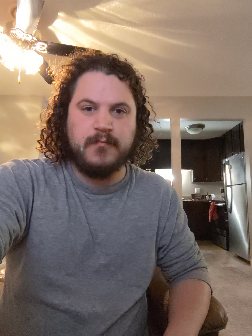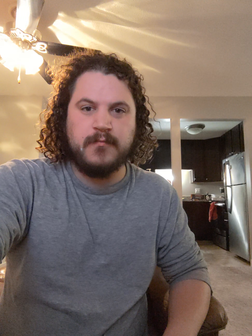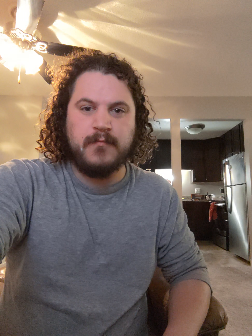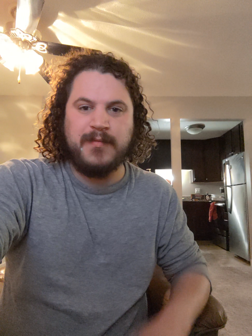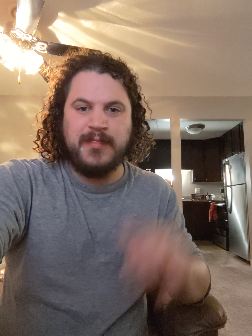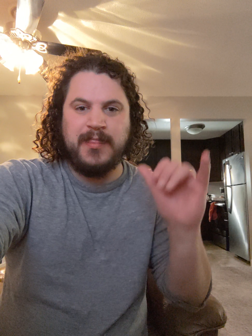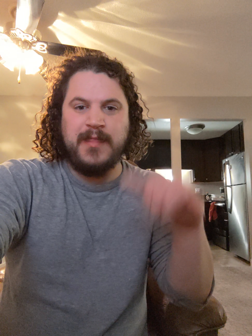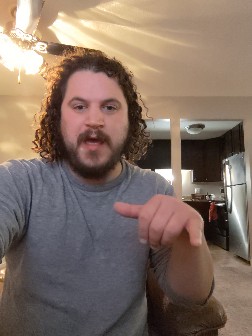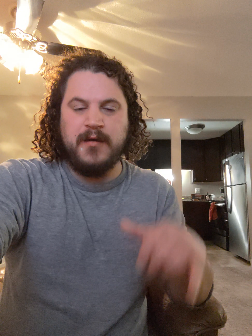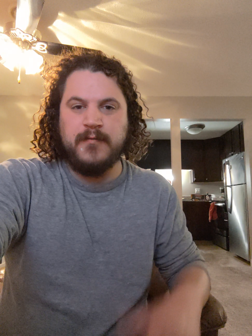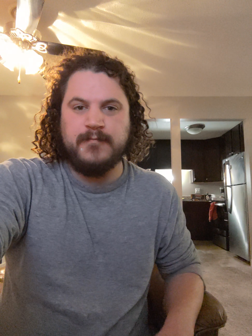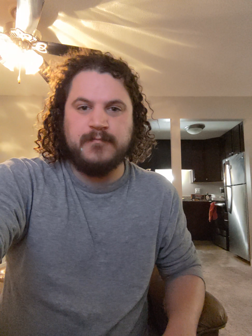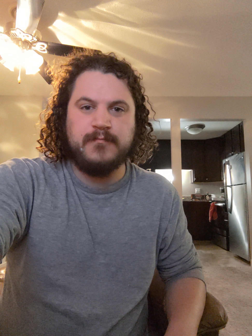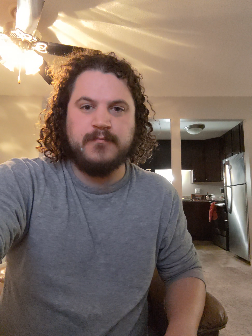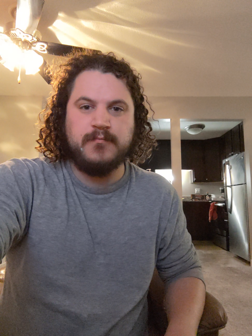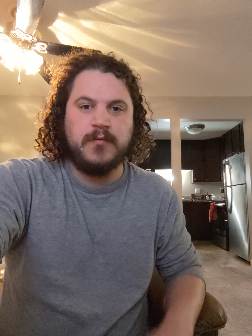that